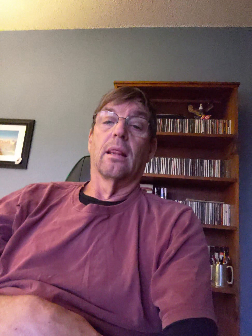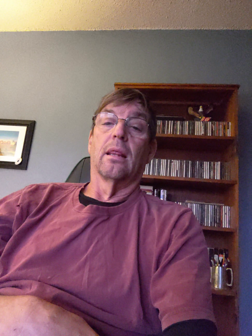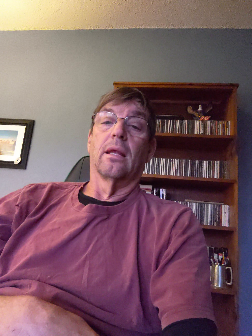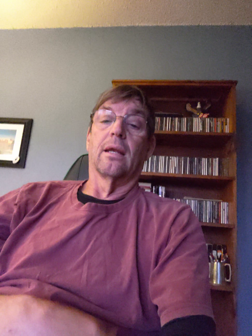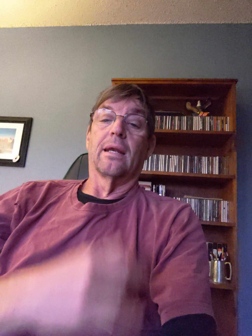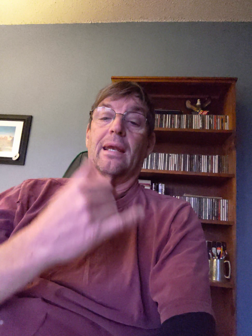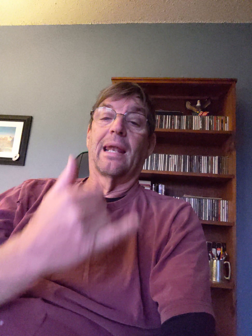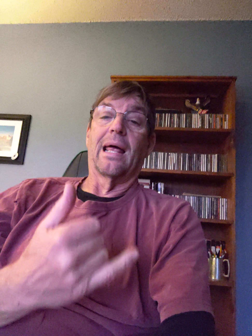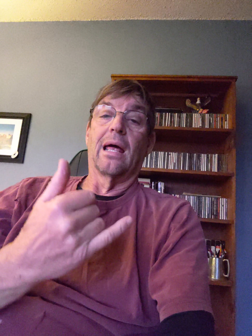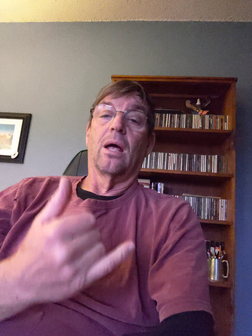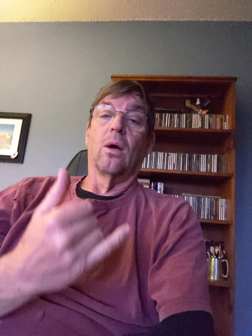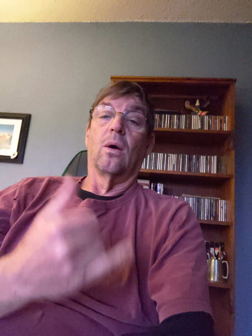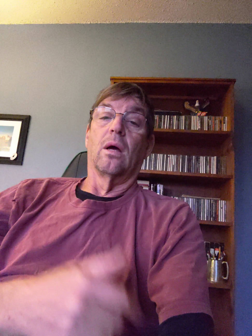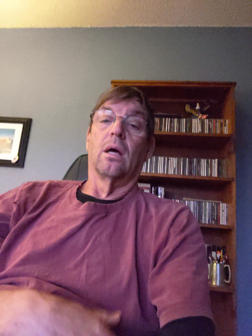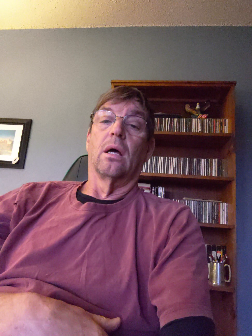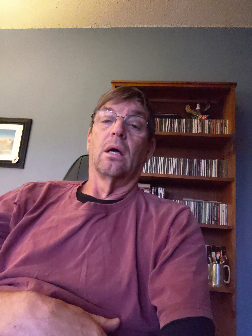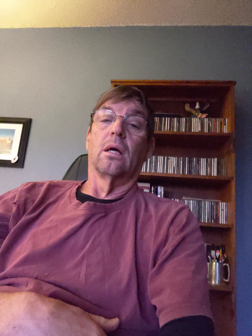now